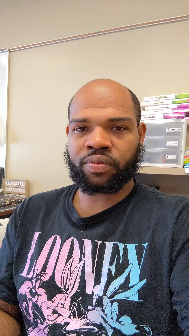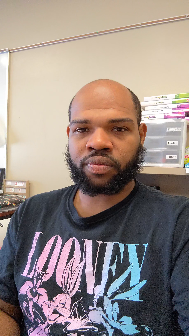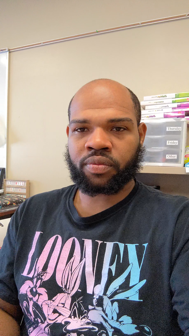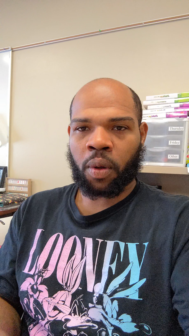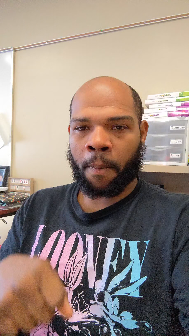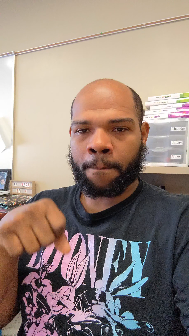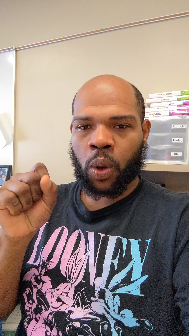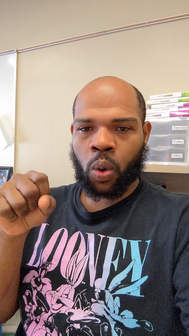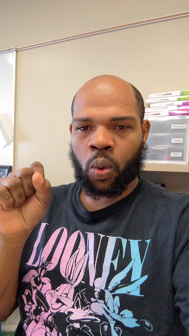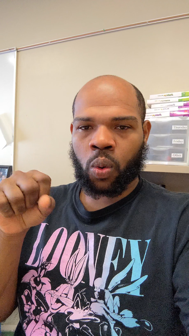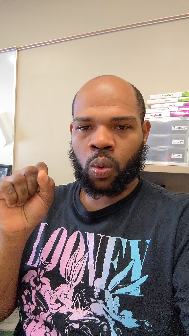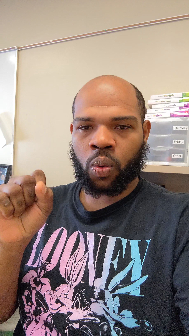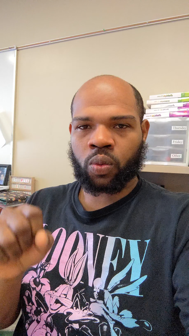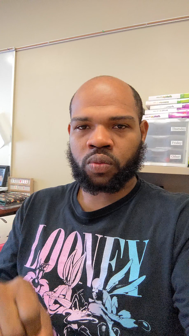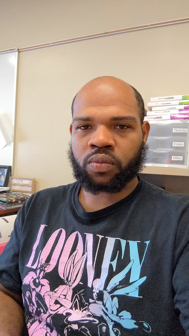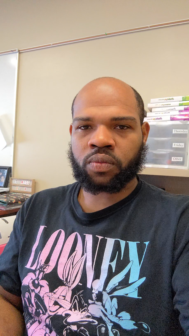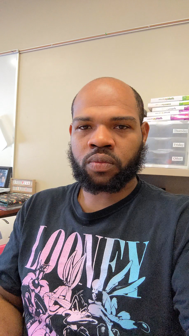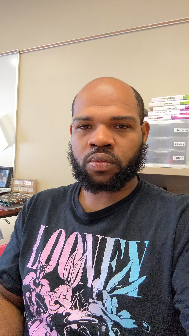motorcycle